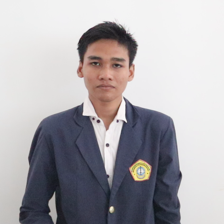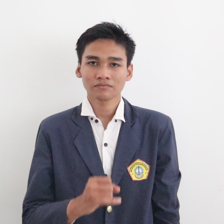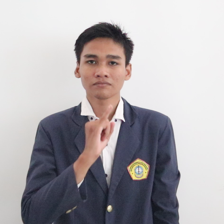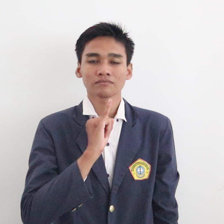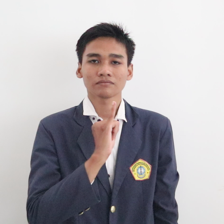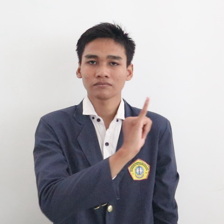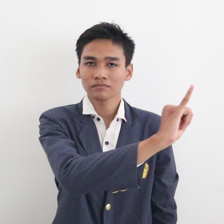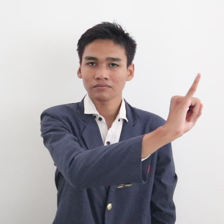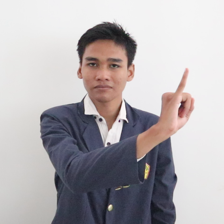I